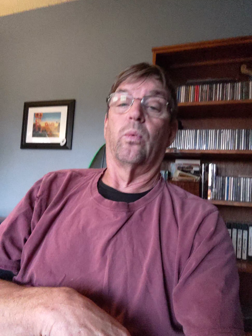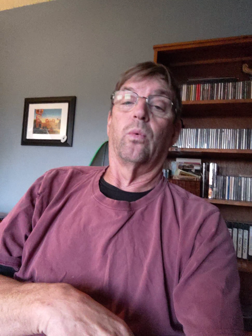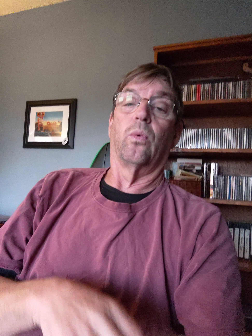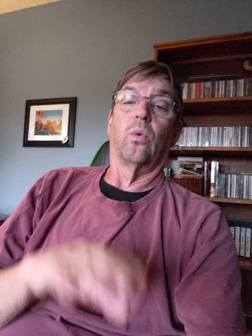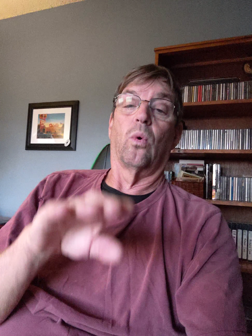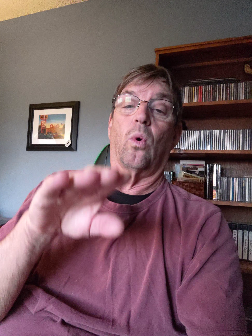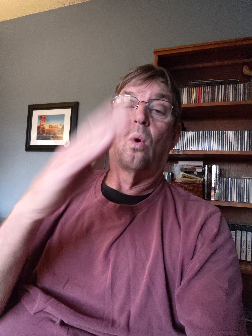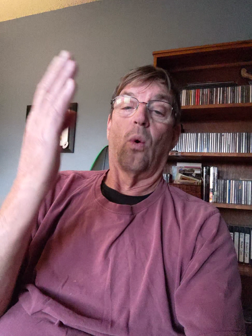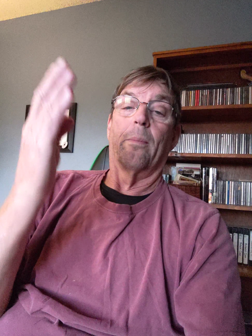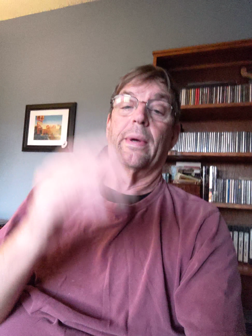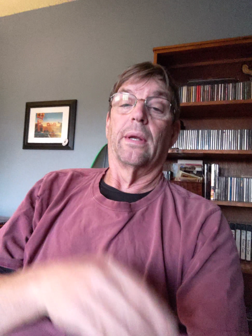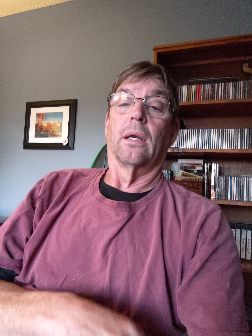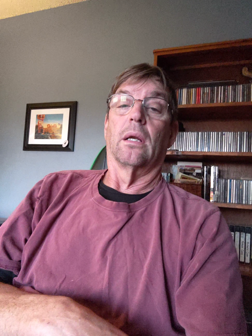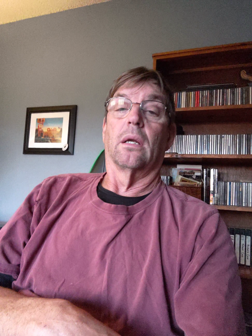open